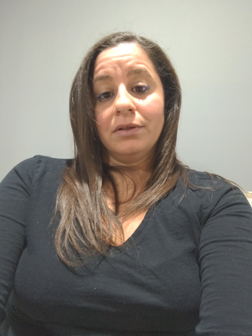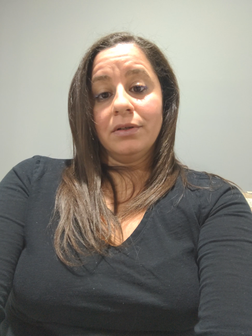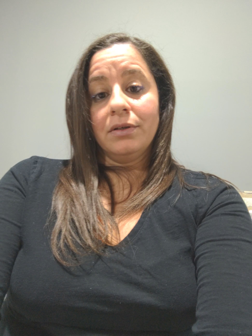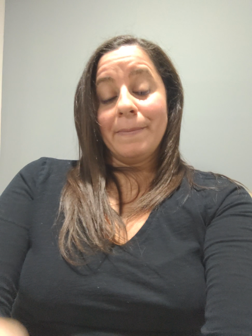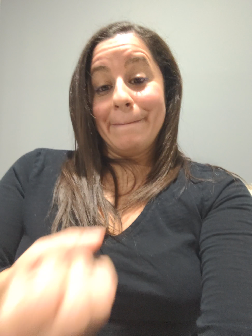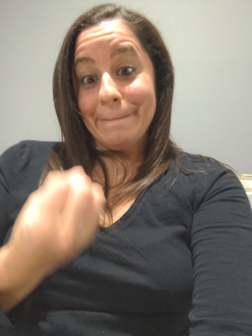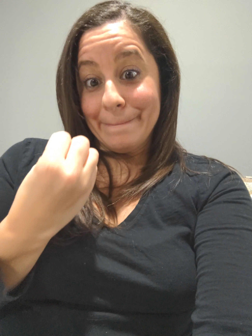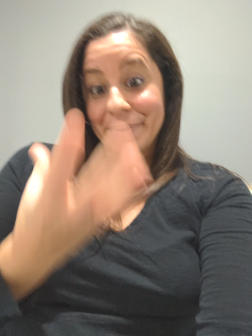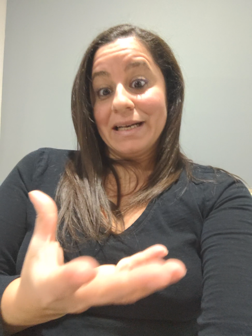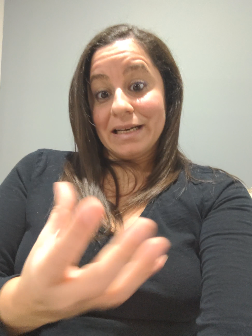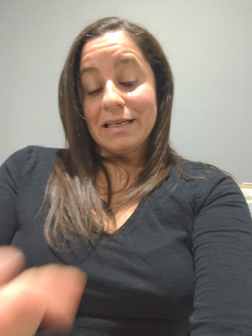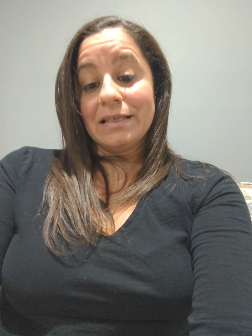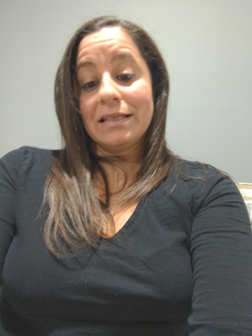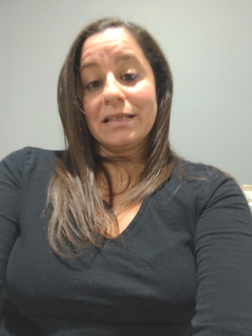many